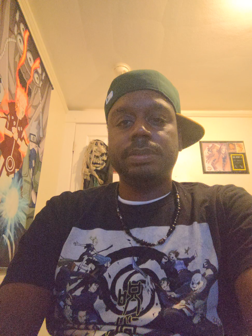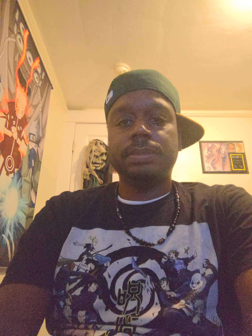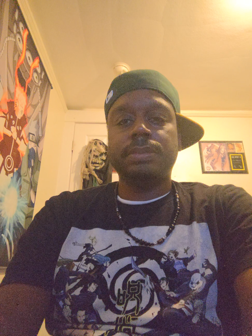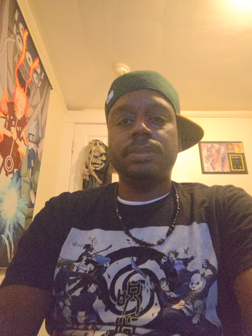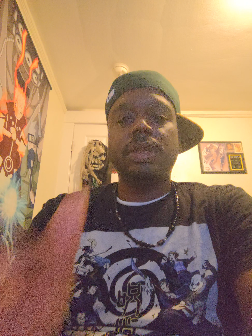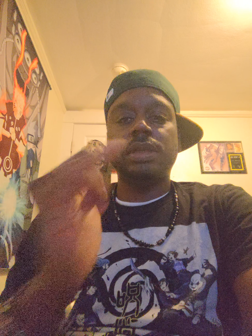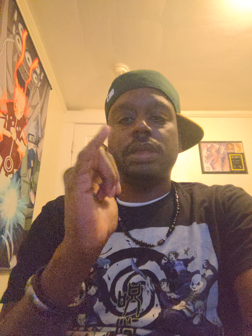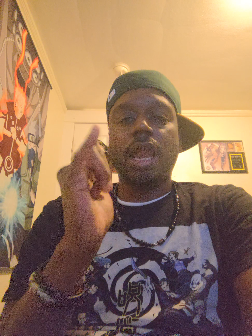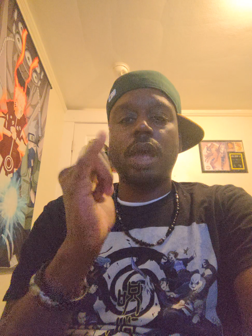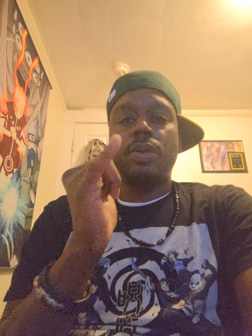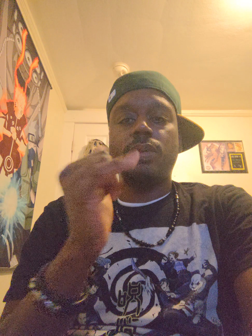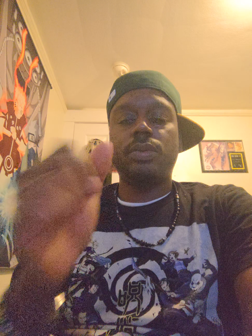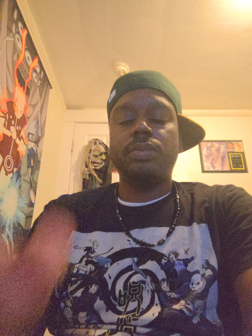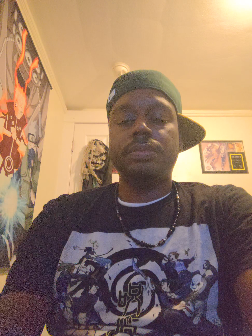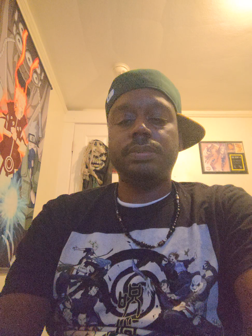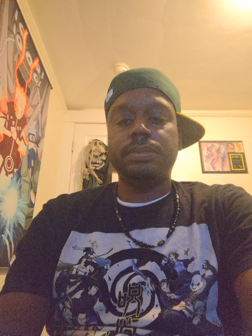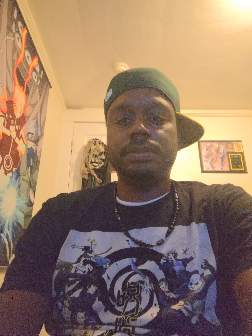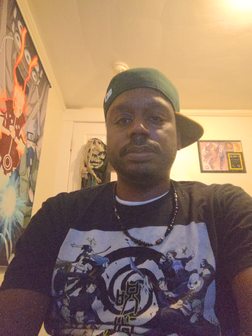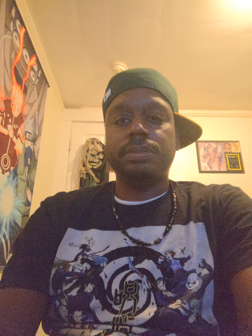yellow